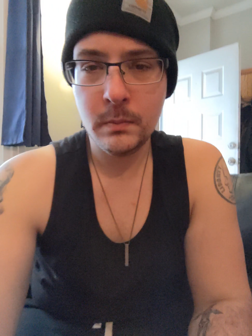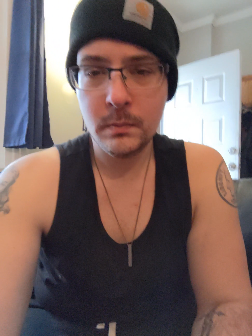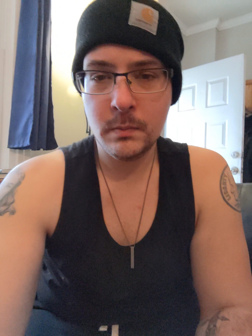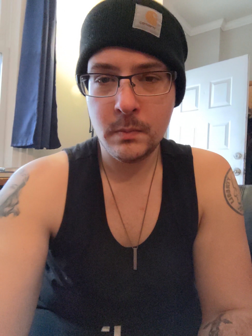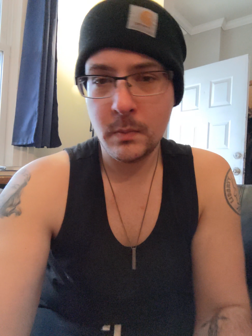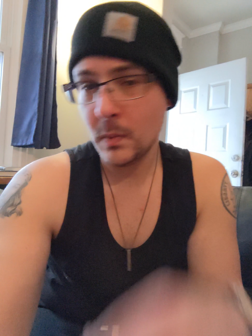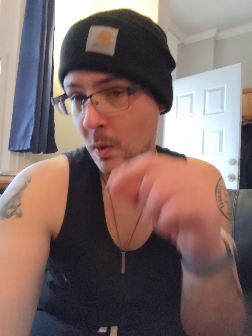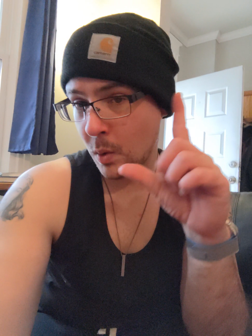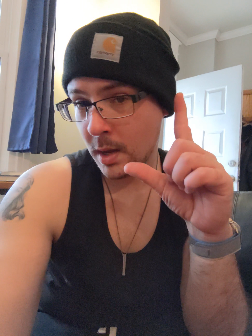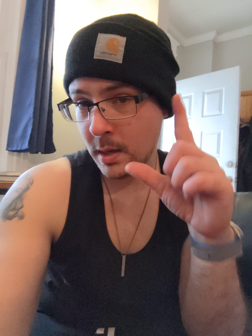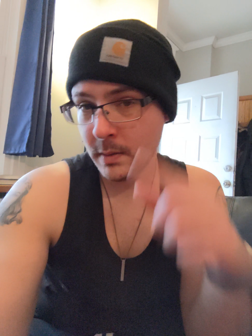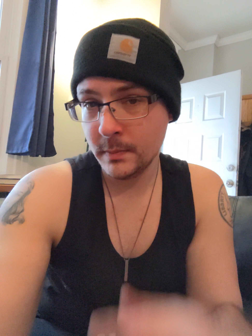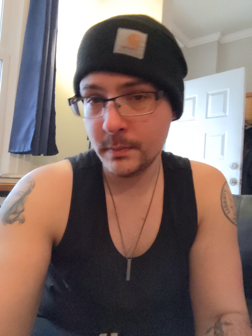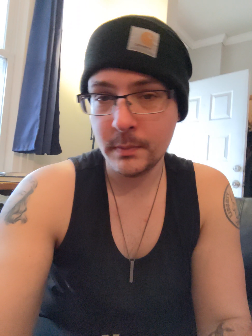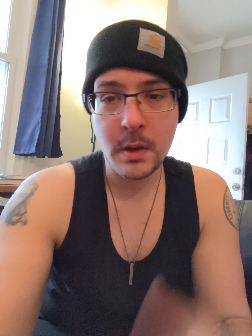awake